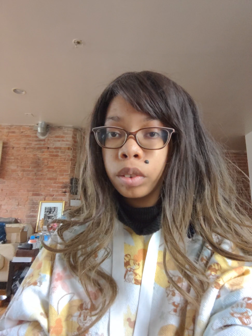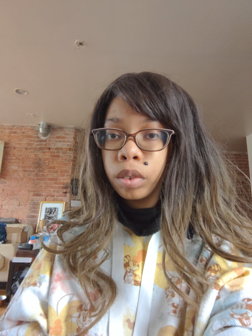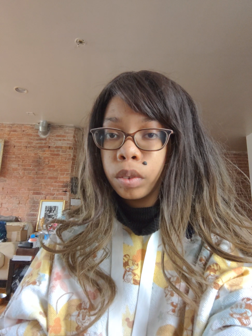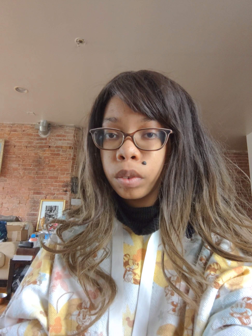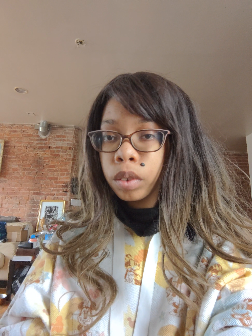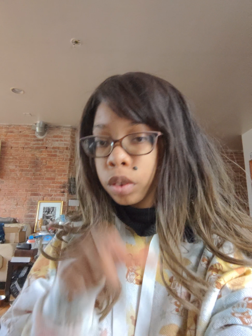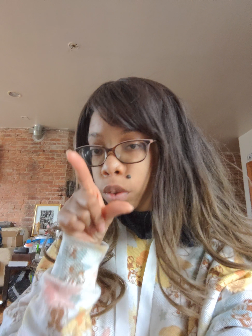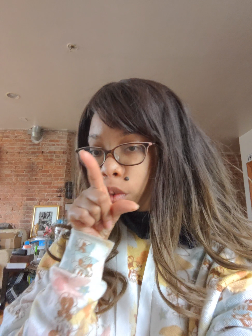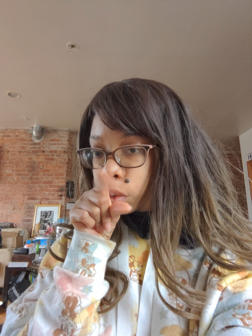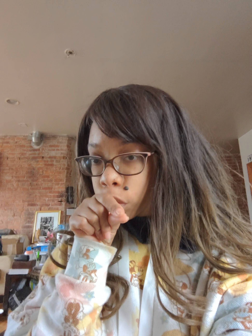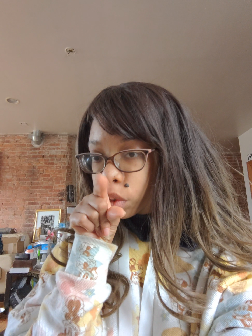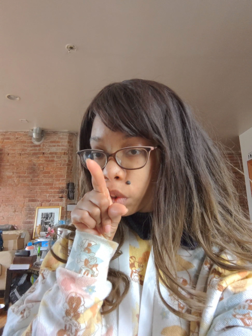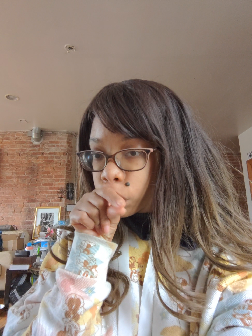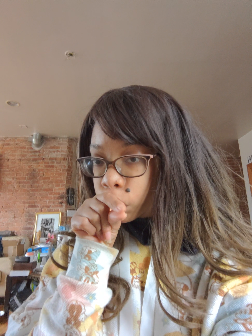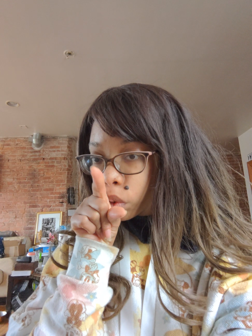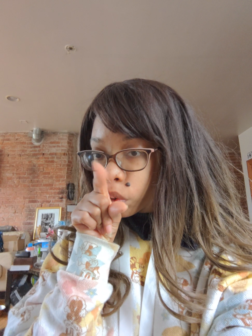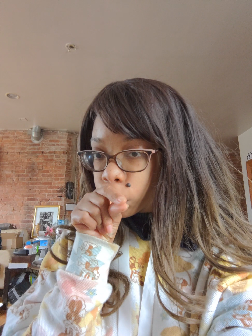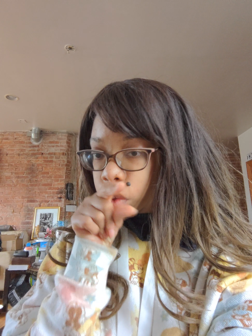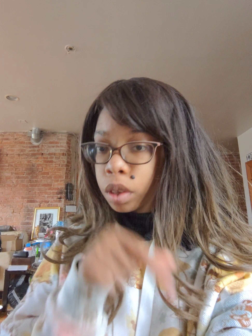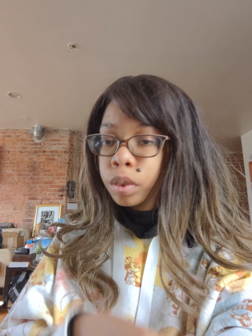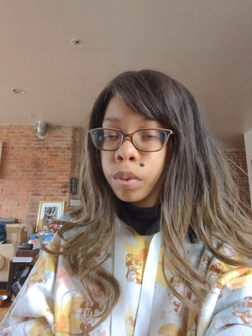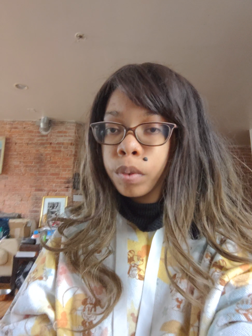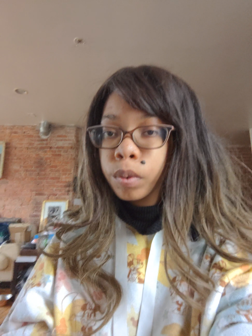bird